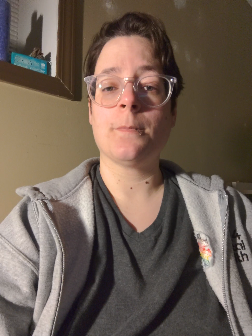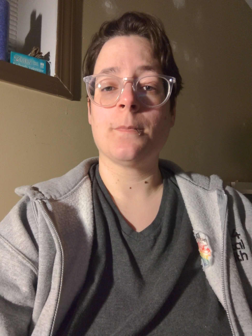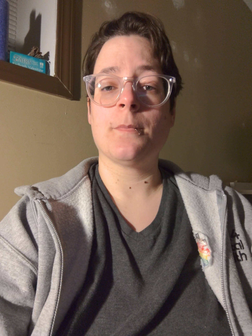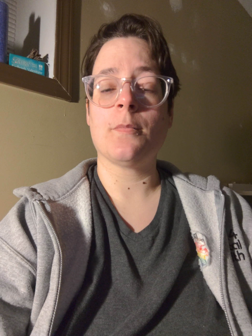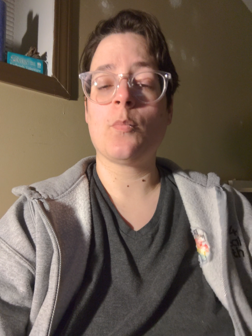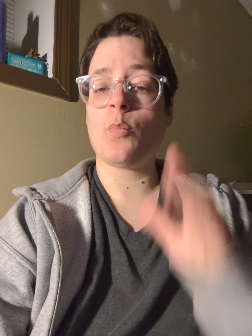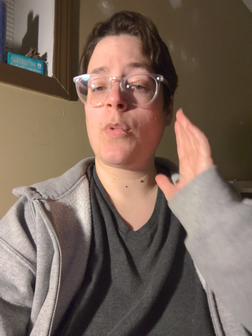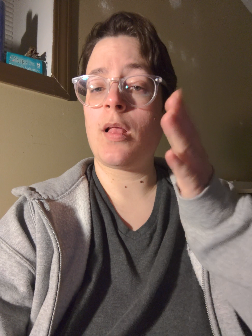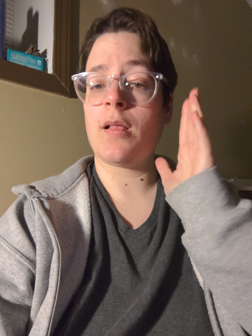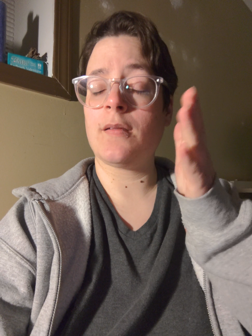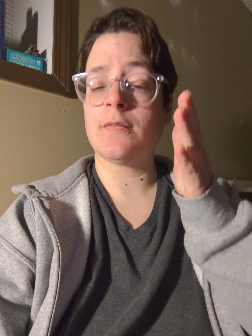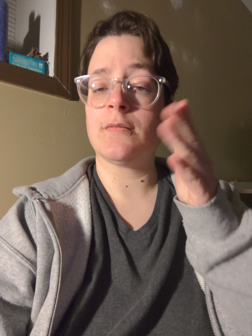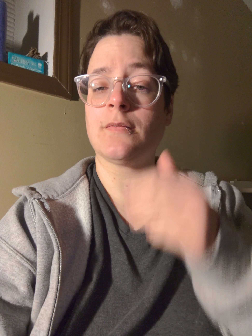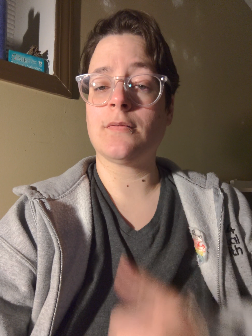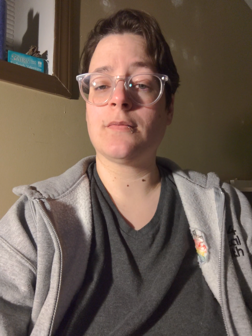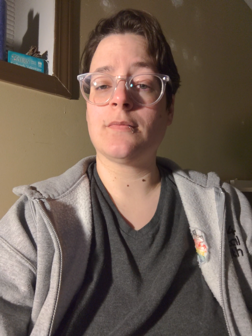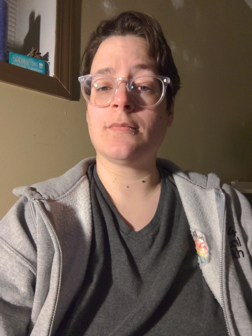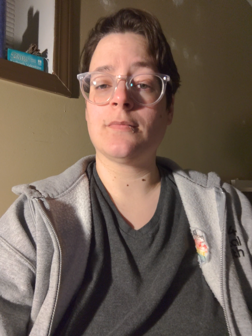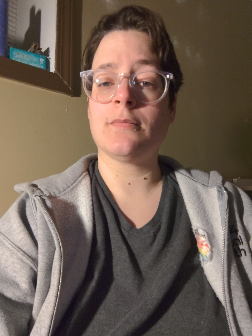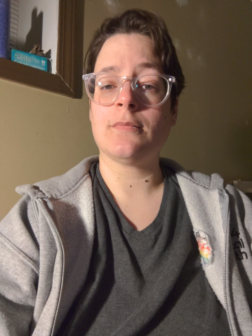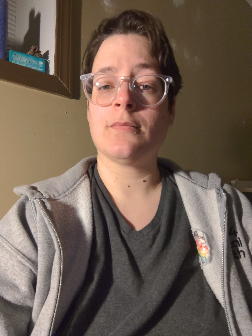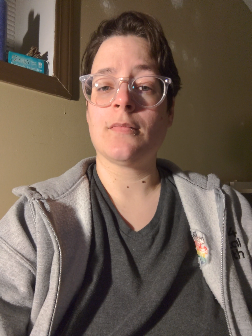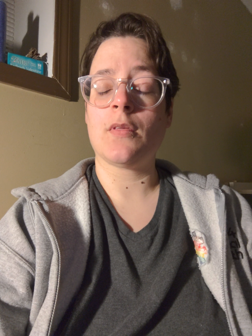will